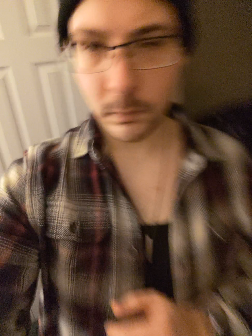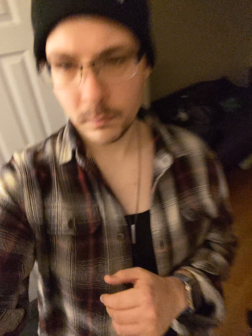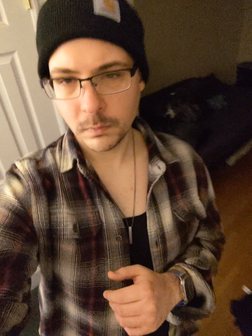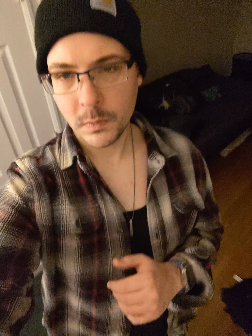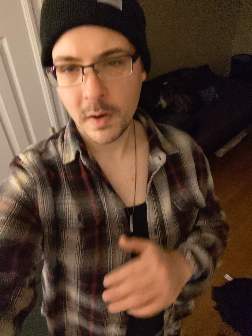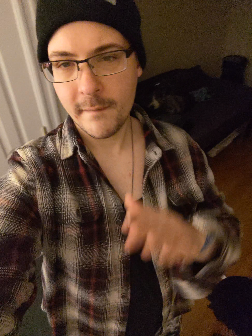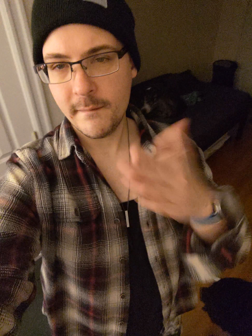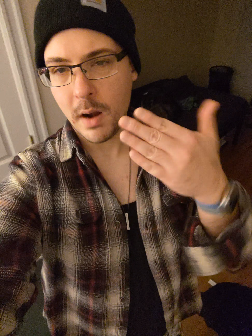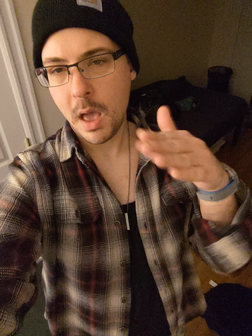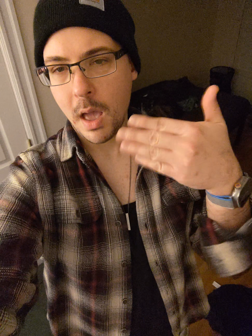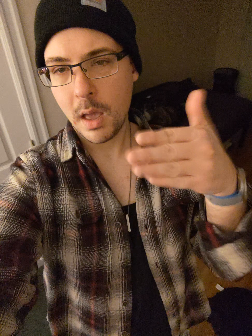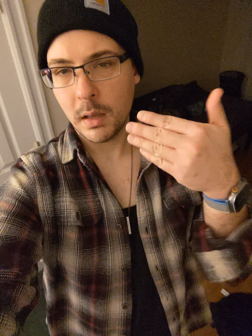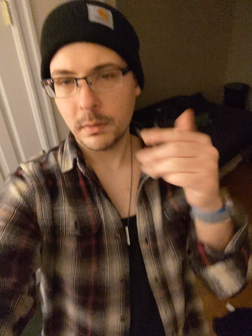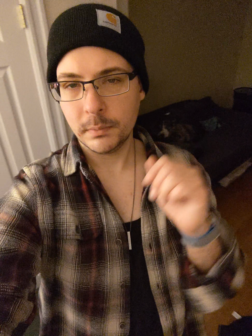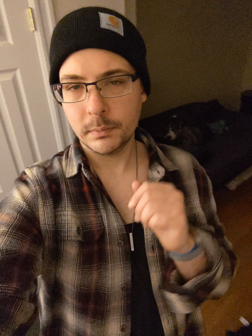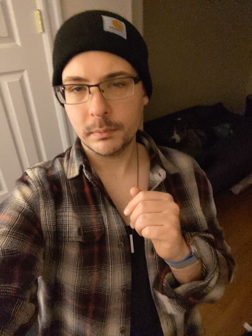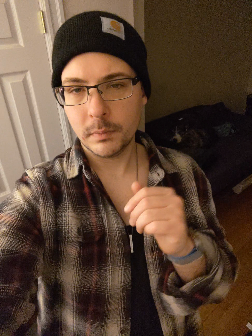flag